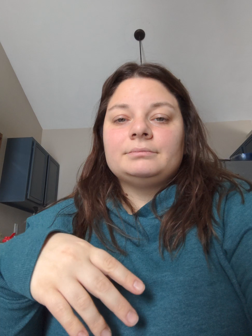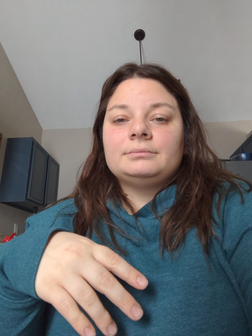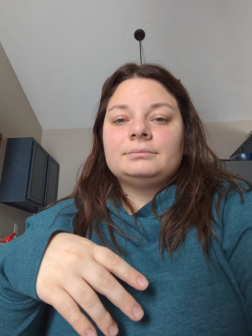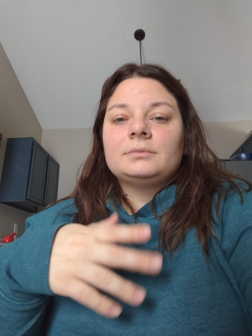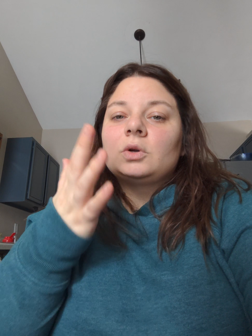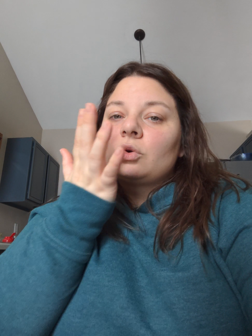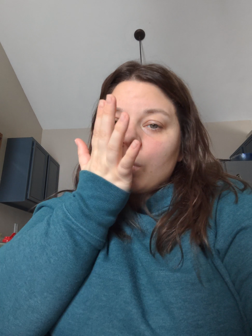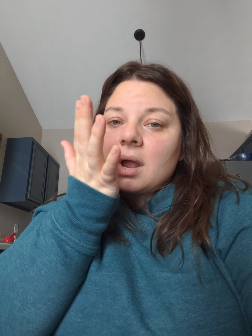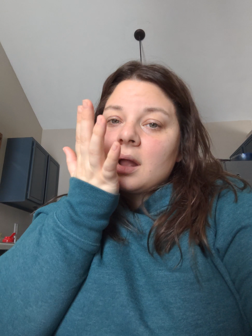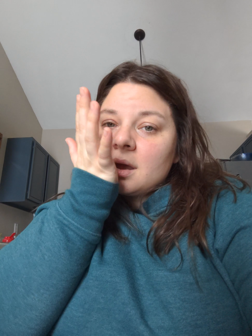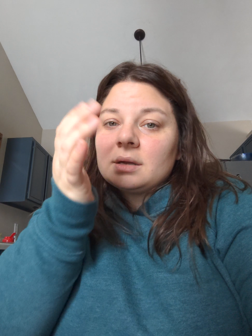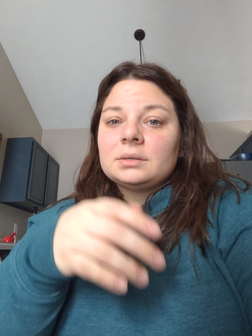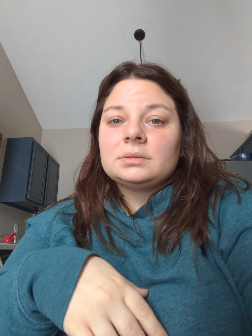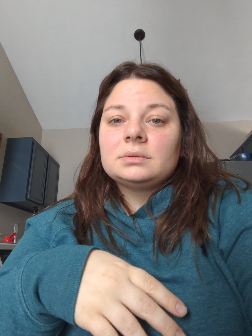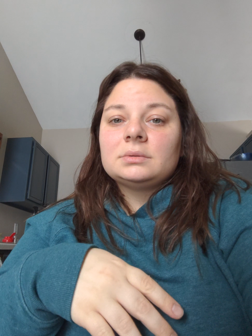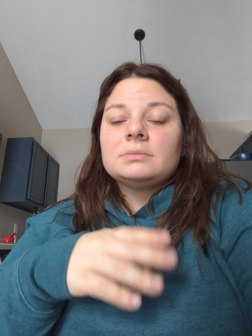grass